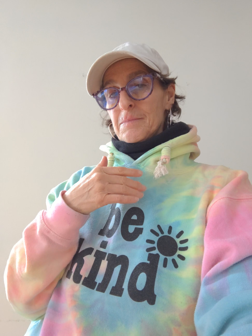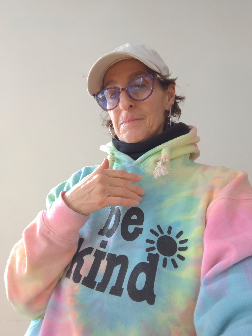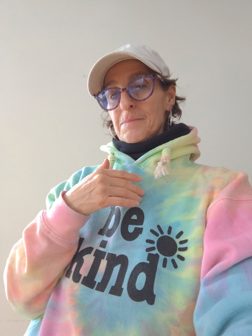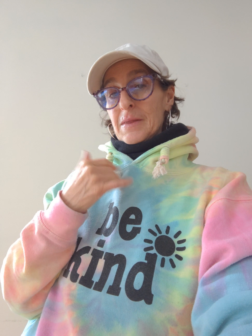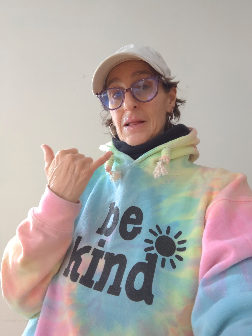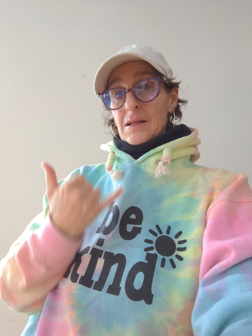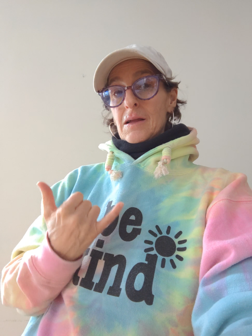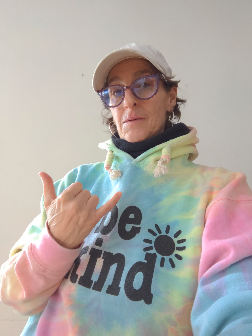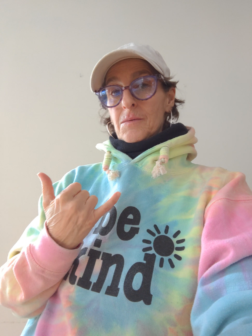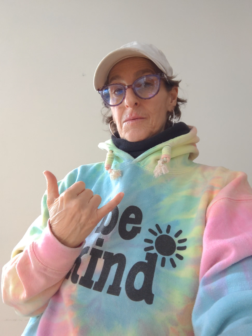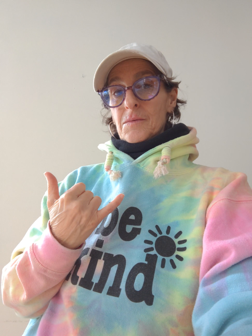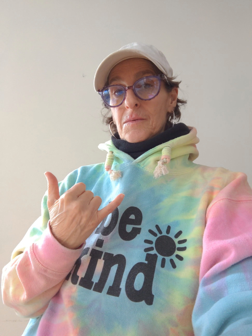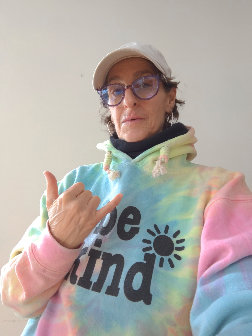now